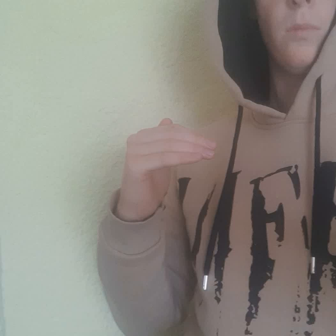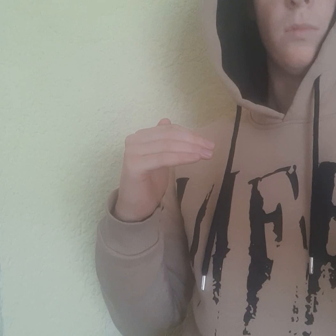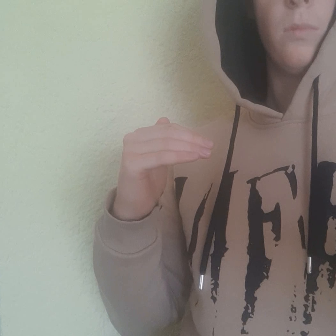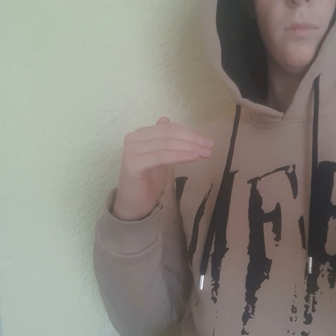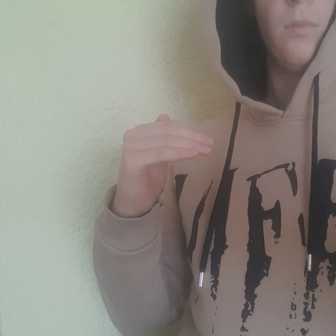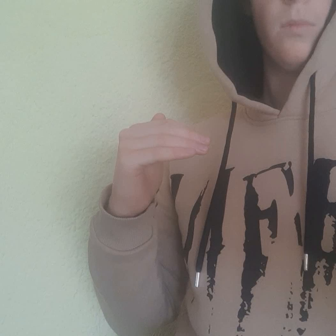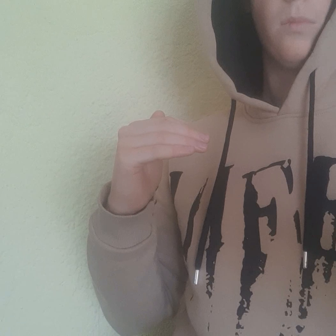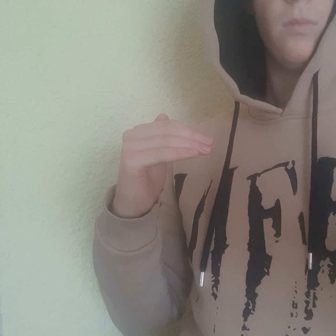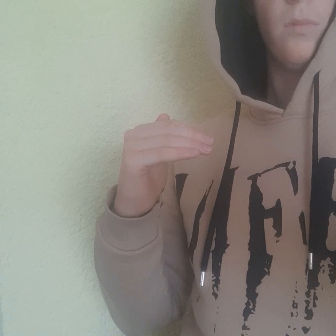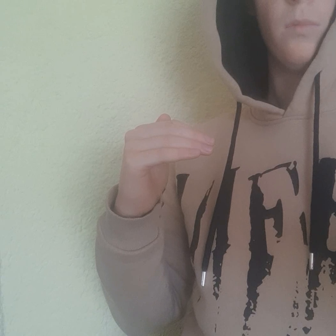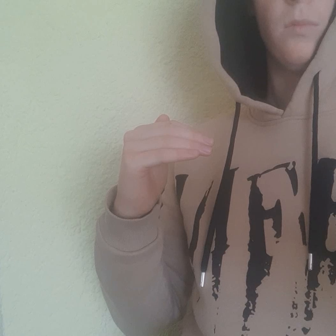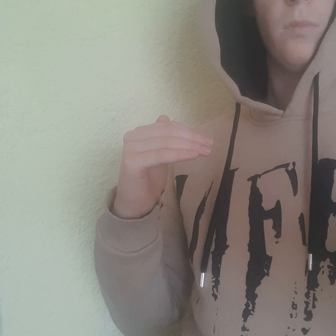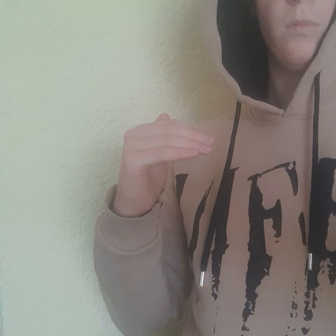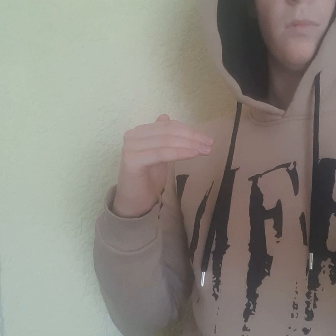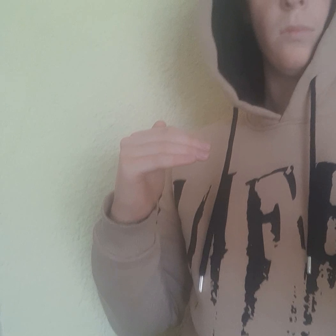Ф